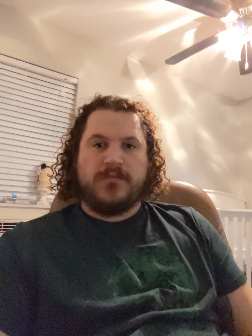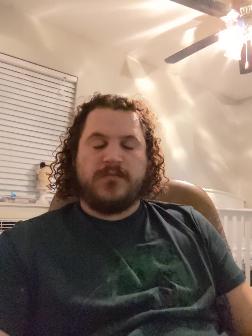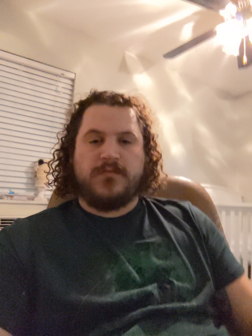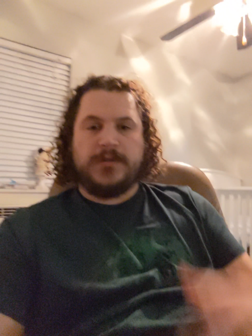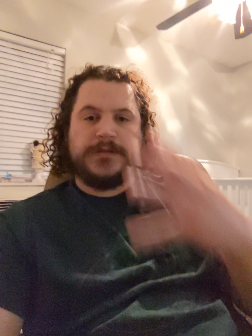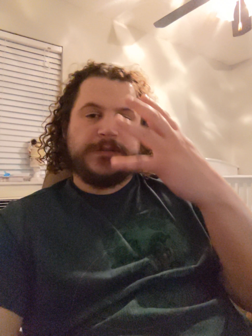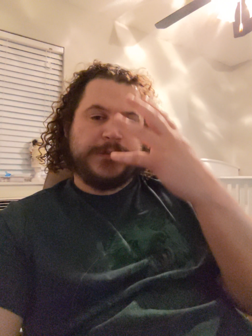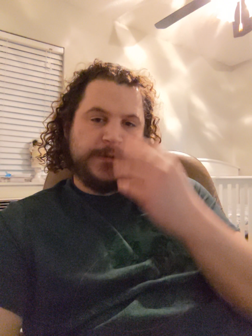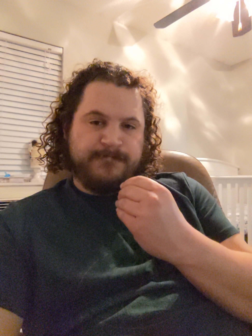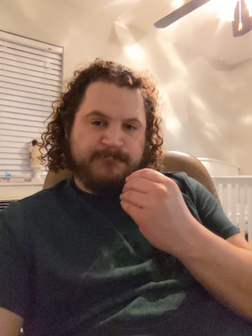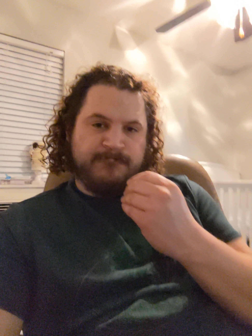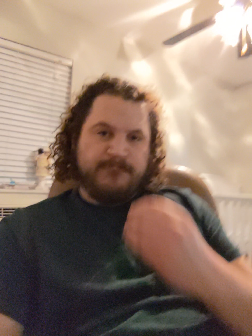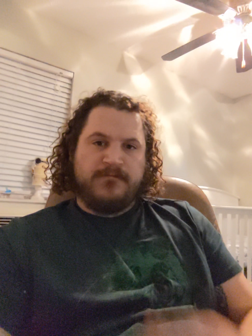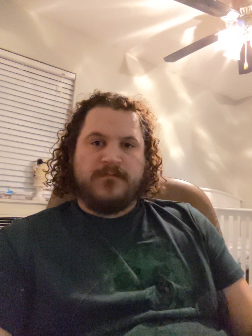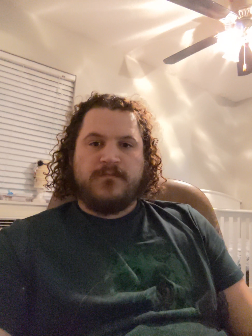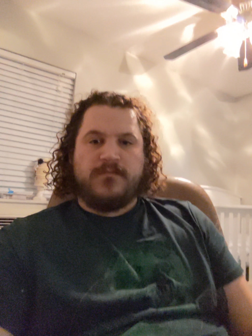sleep